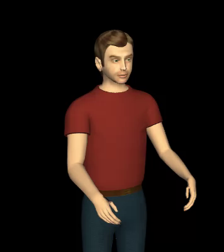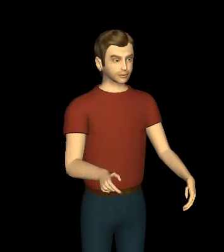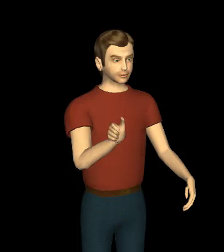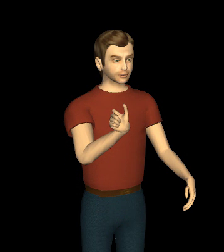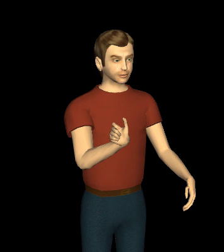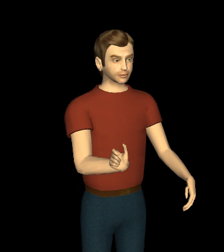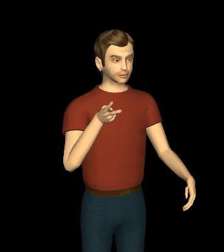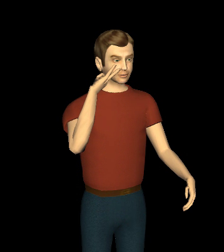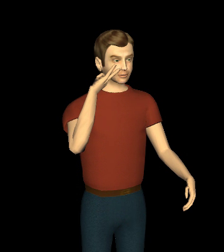نبيل